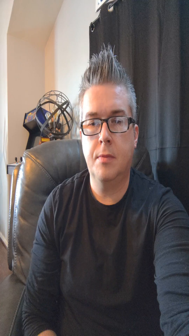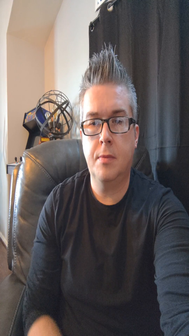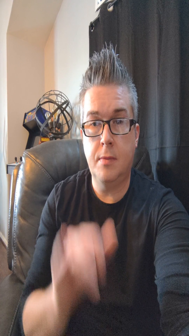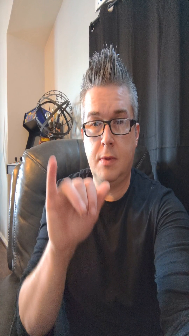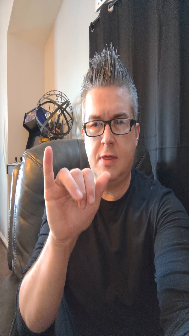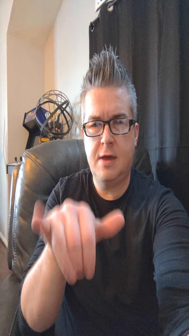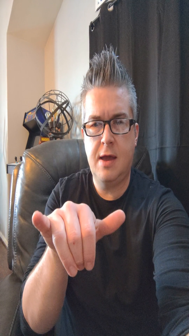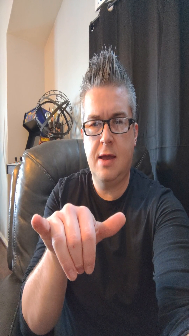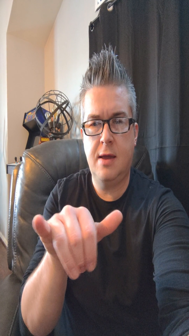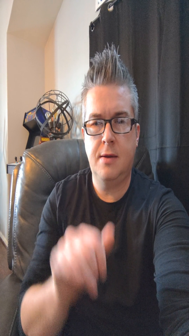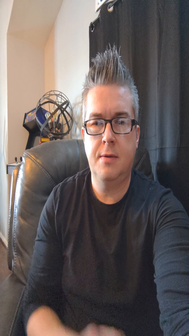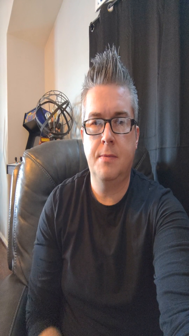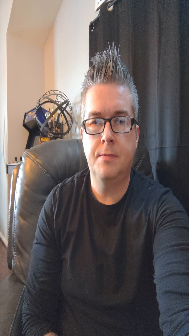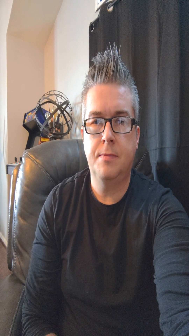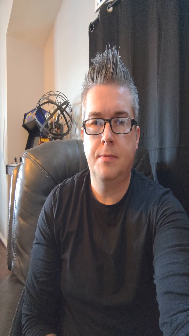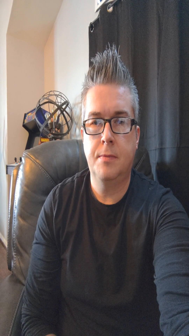that